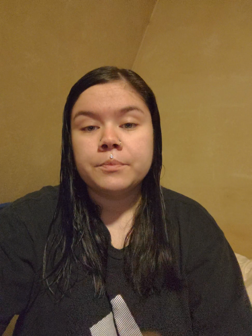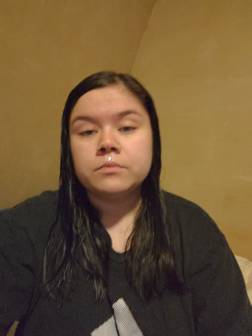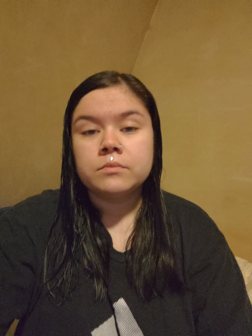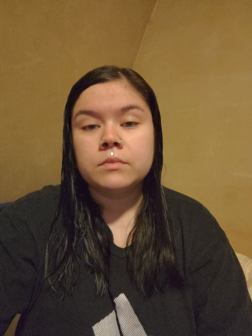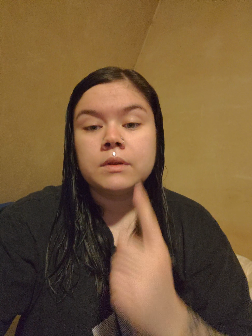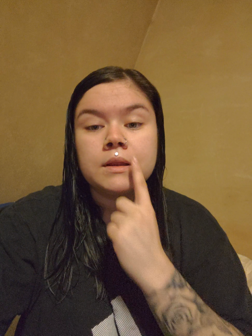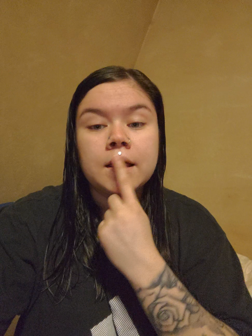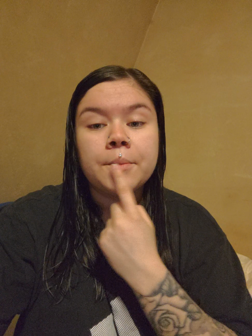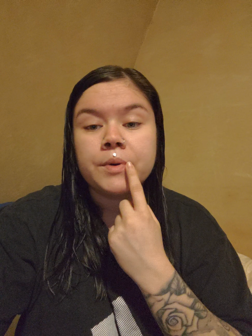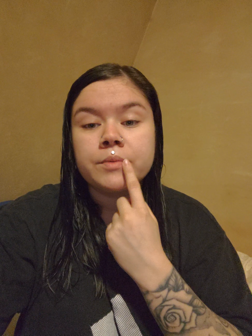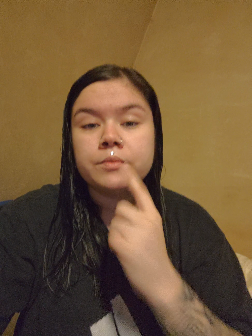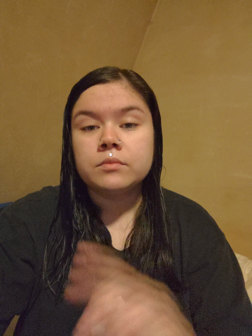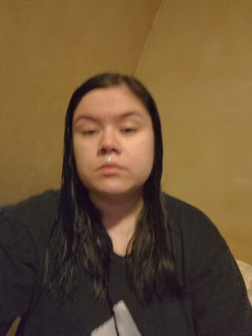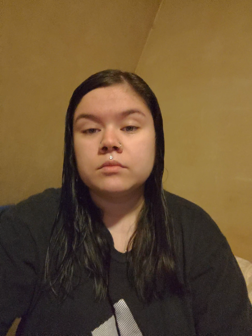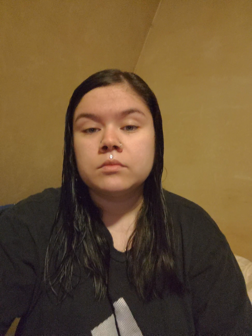lips